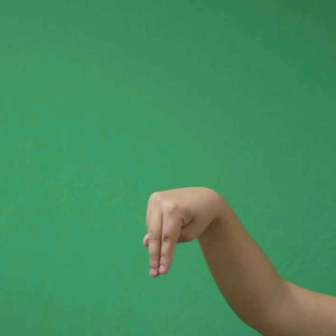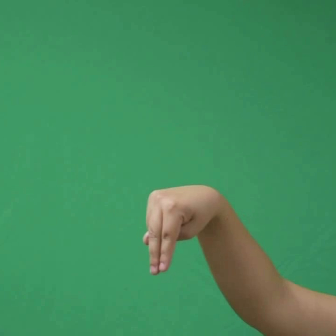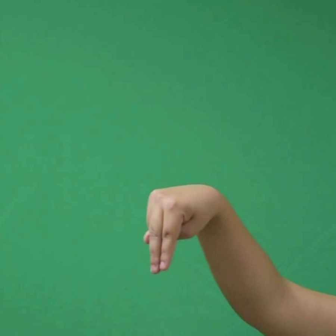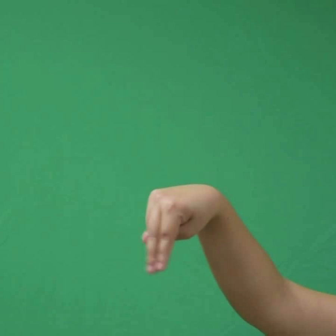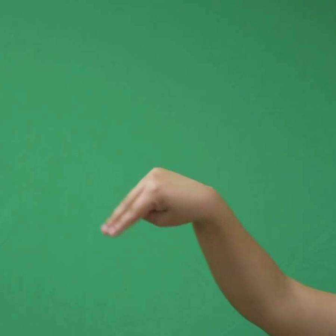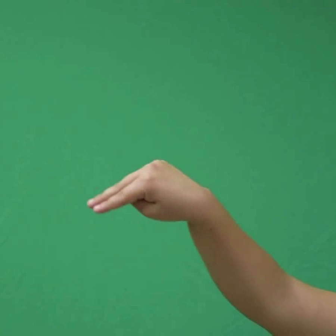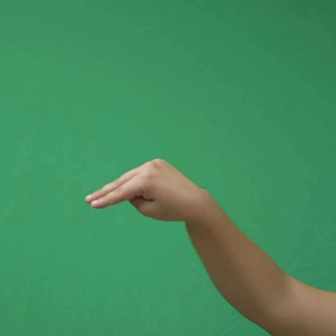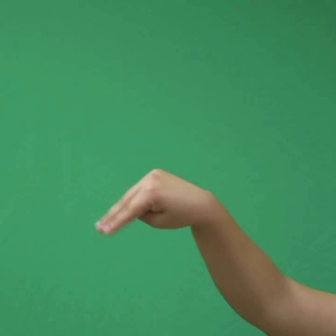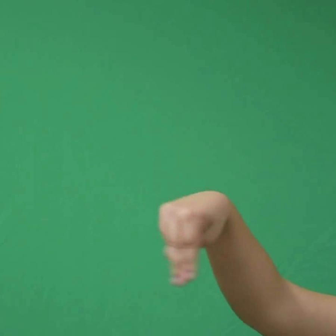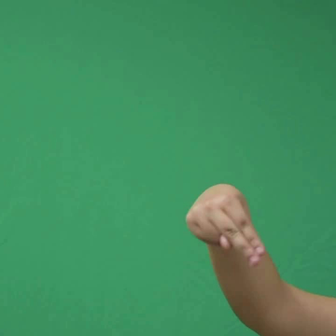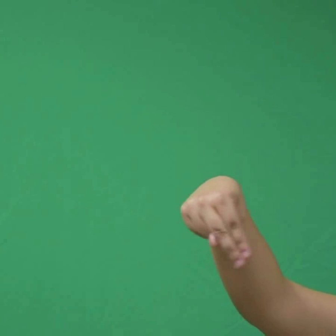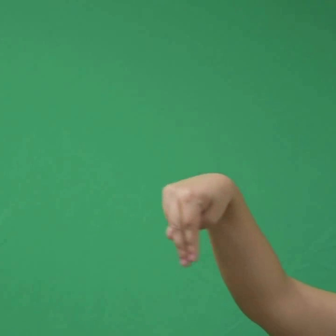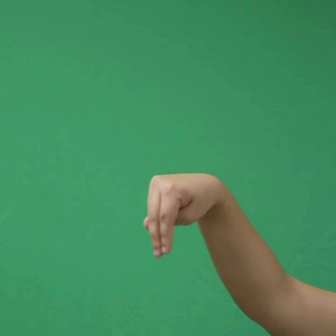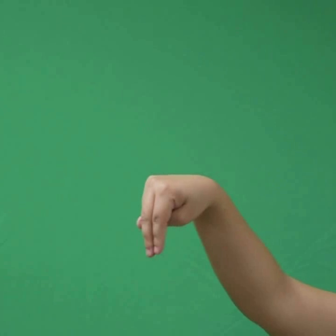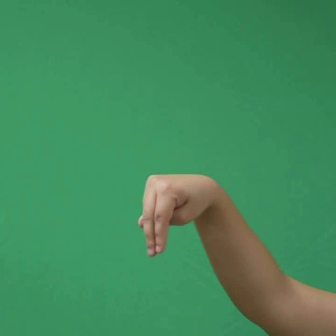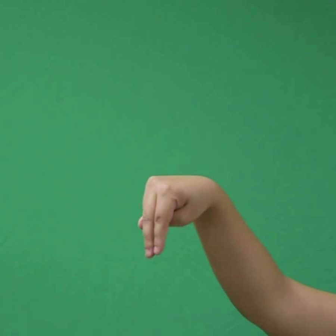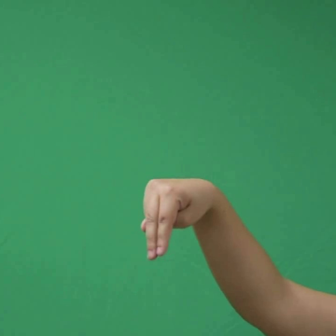Ñ